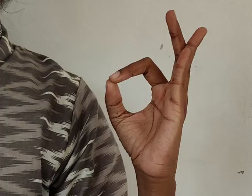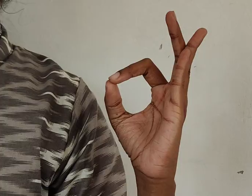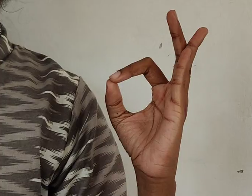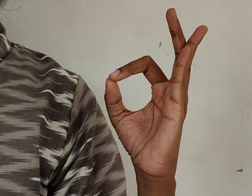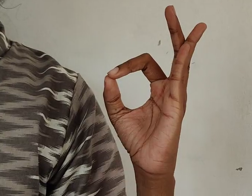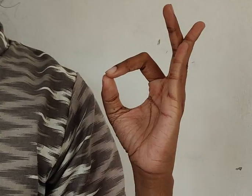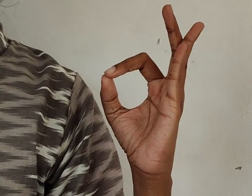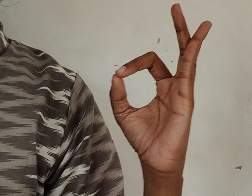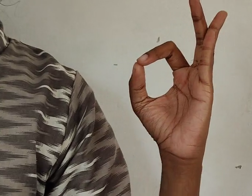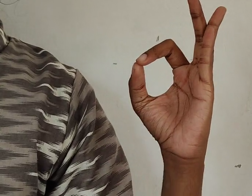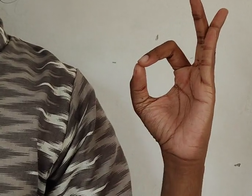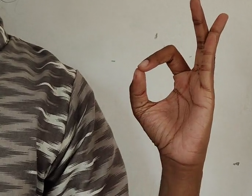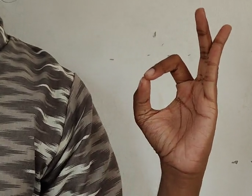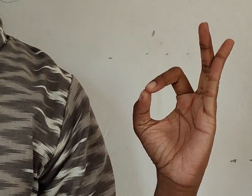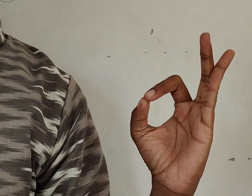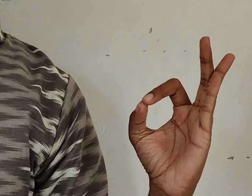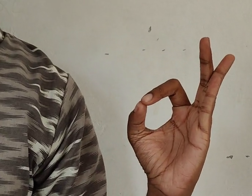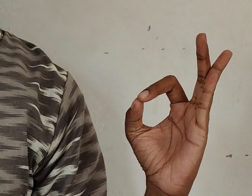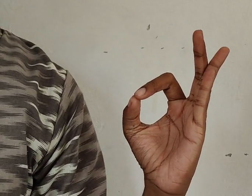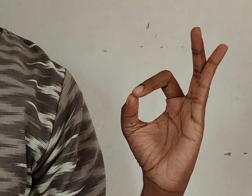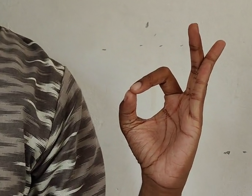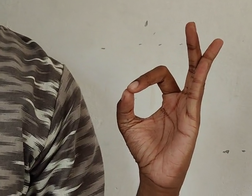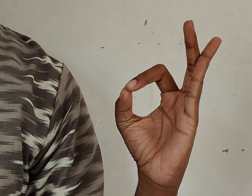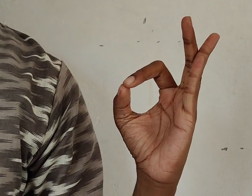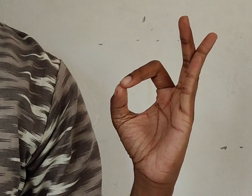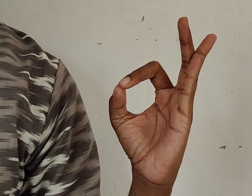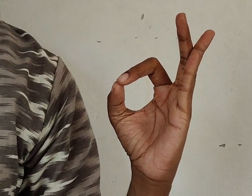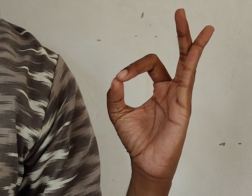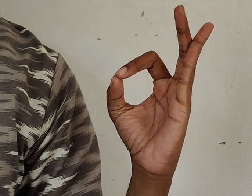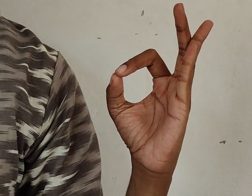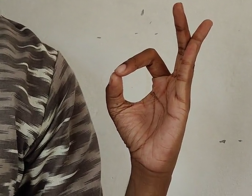ഔ